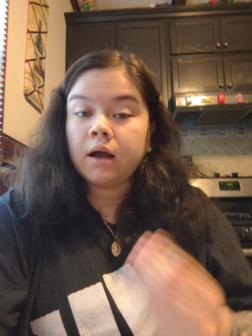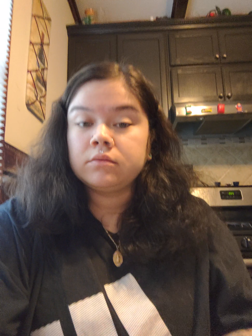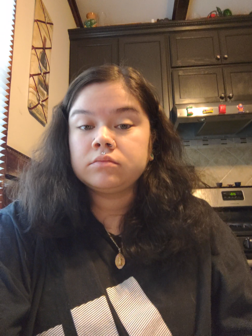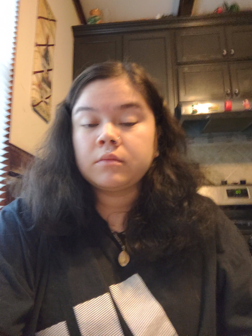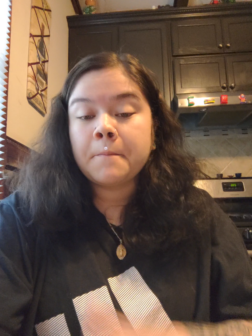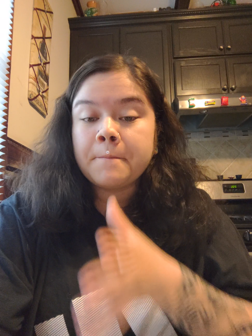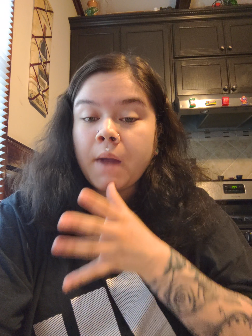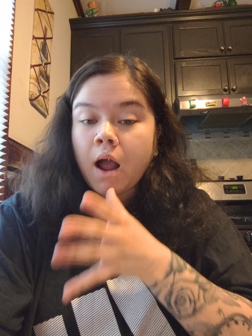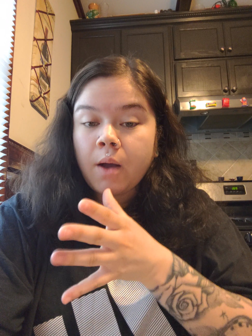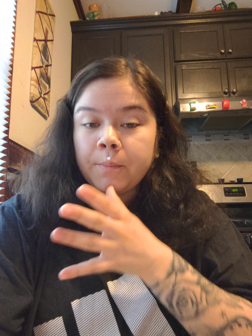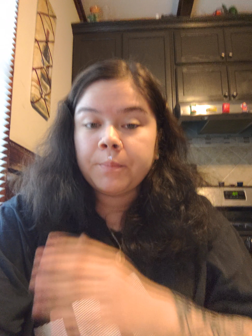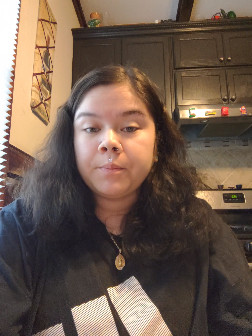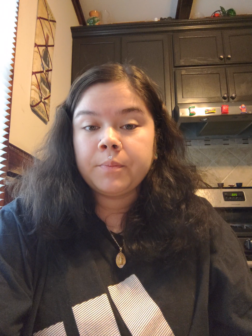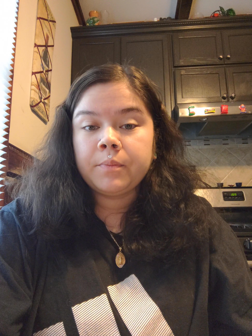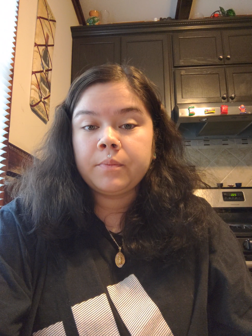mom